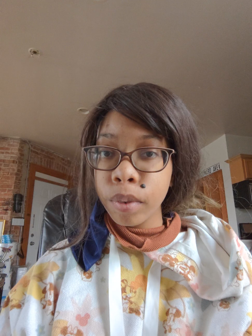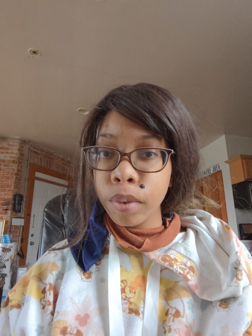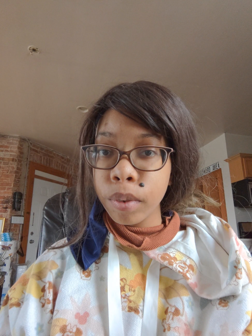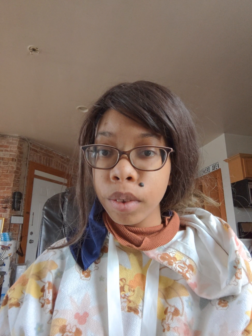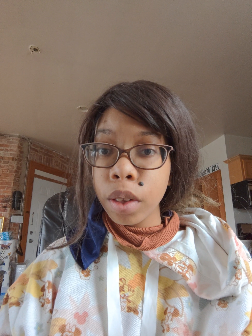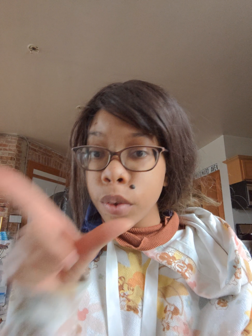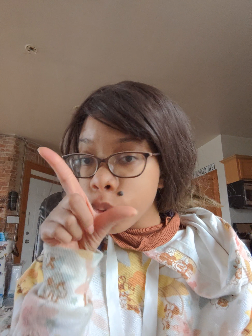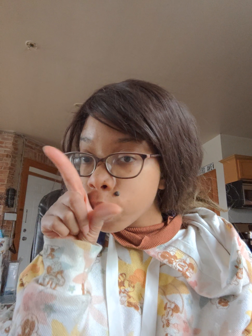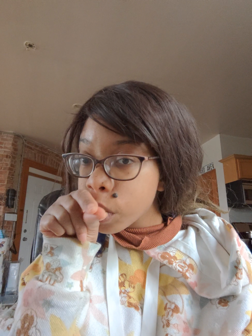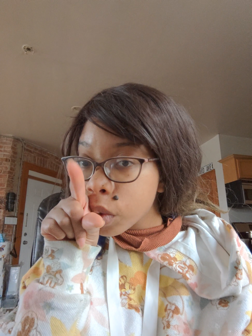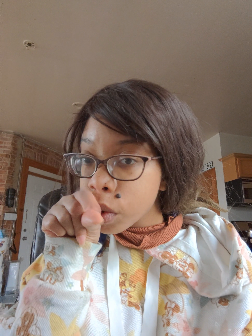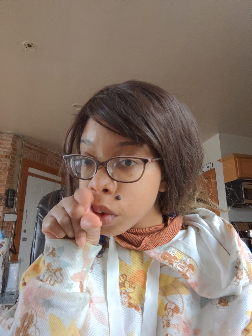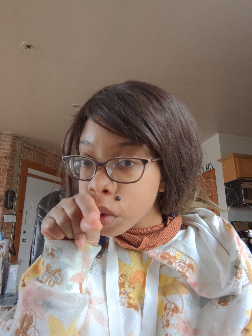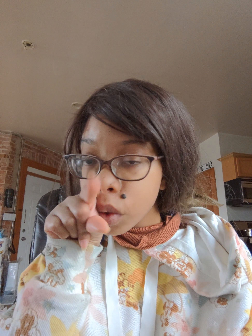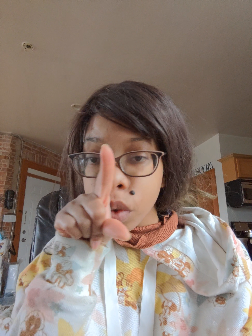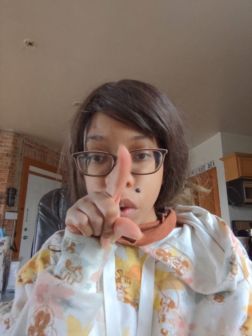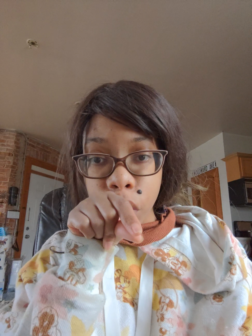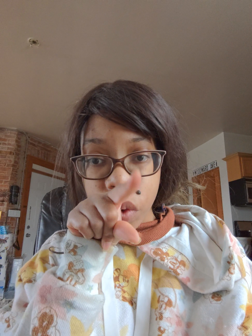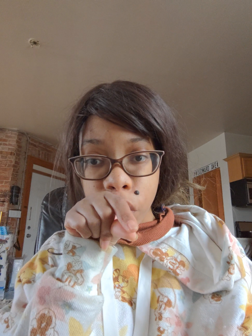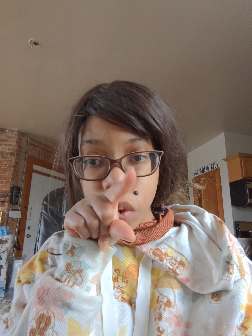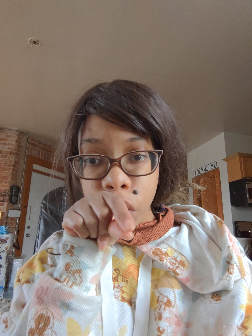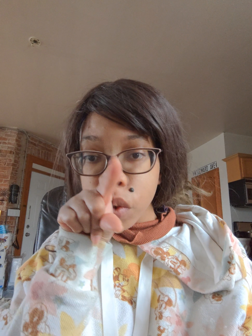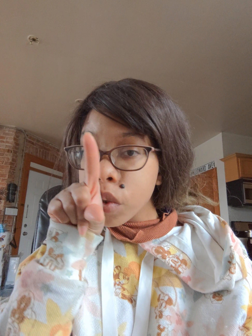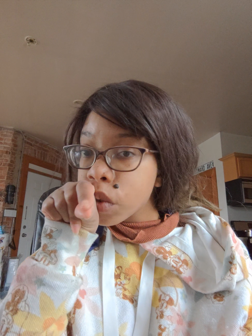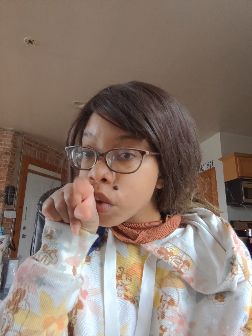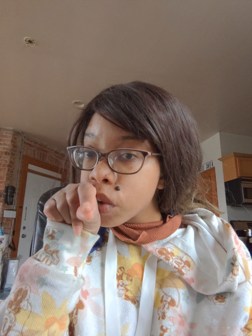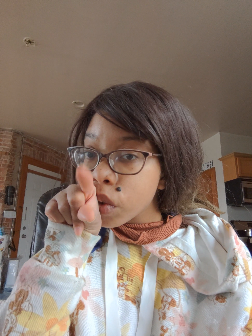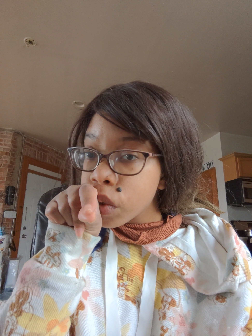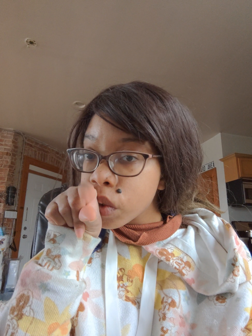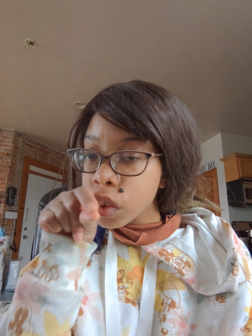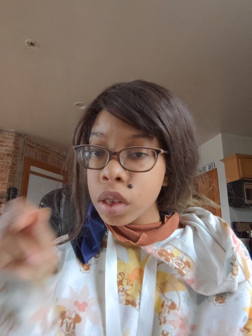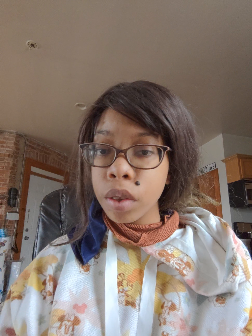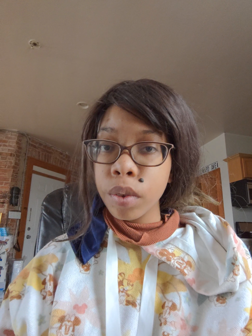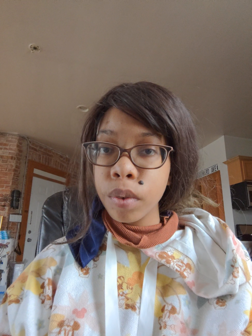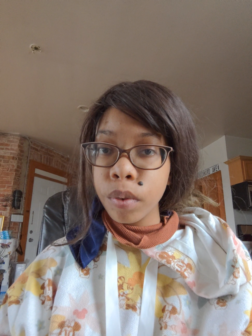bird